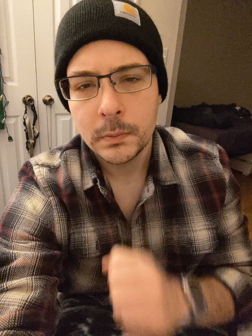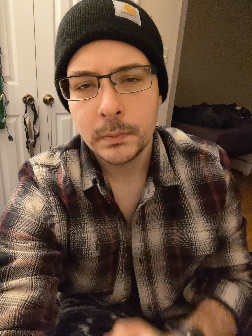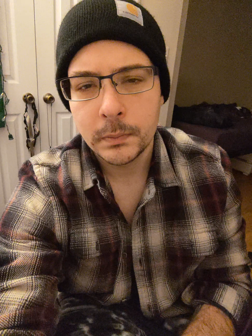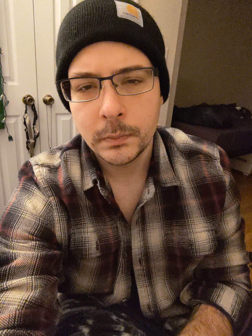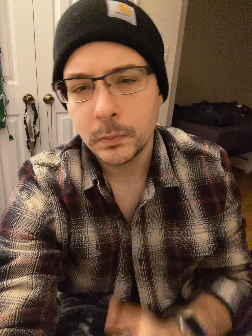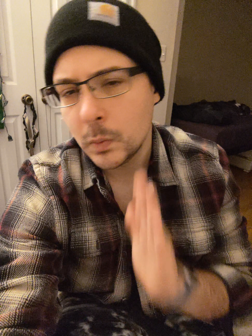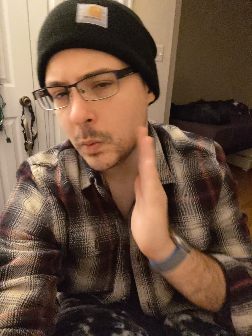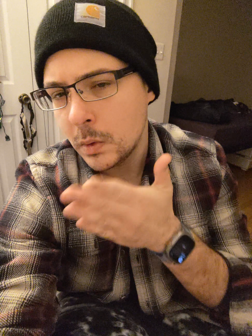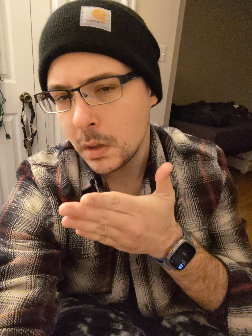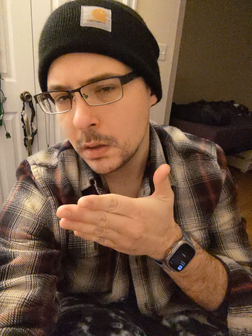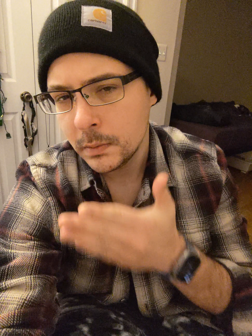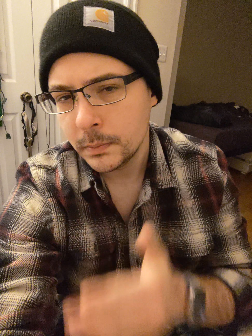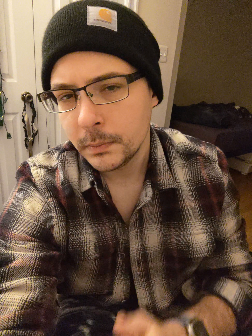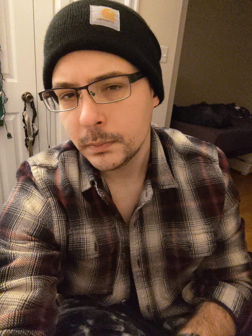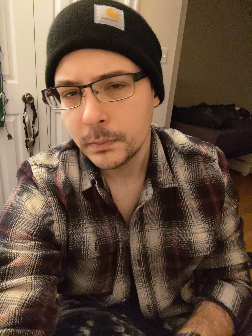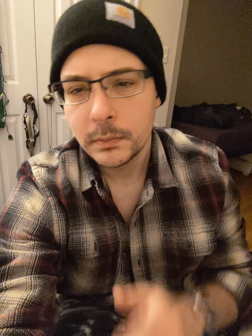will